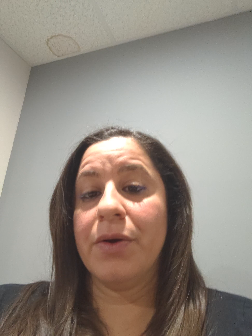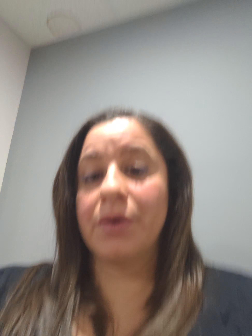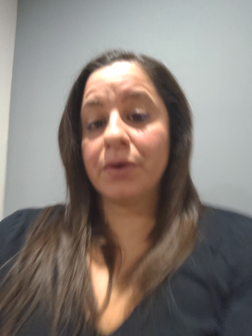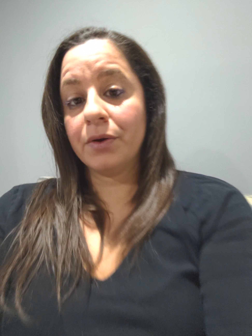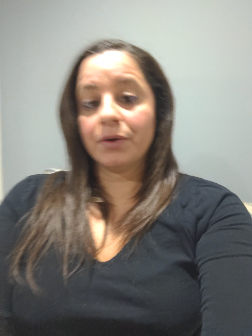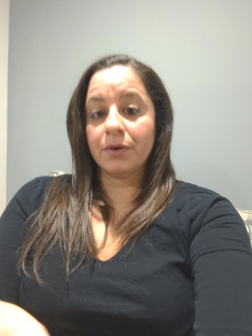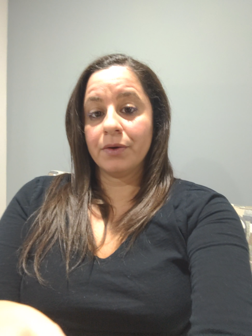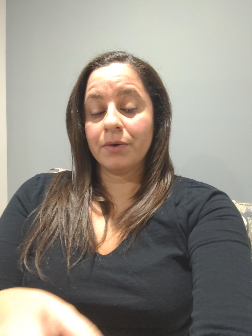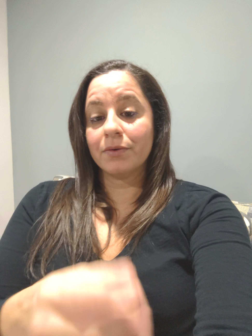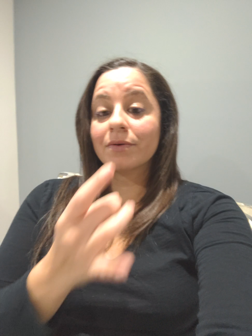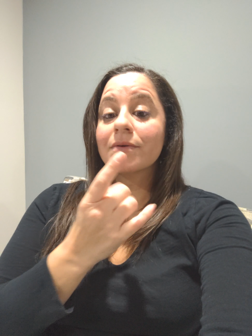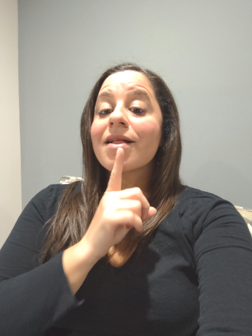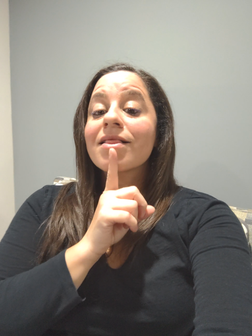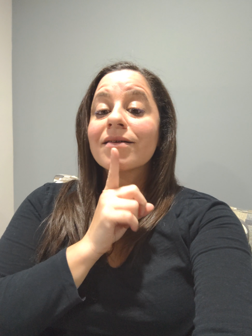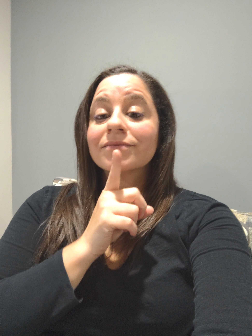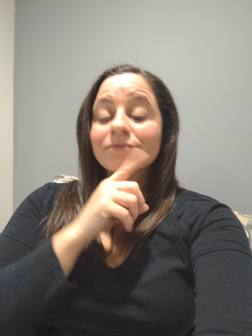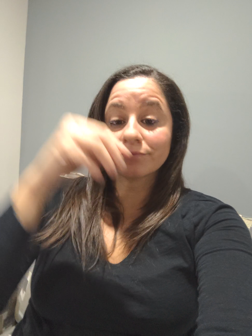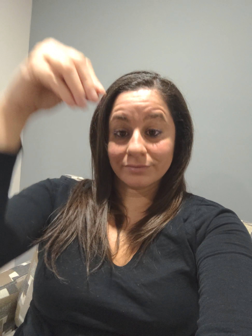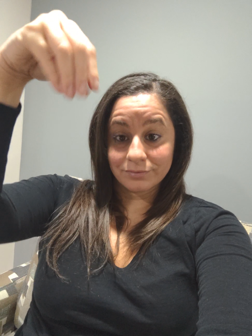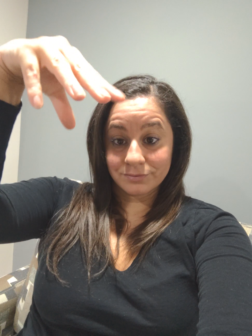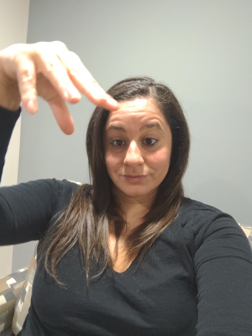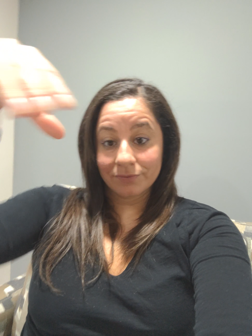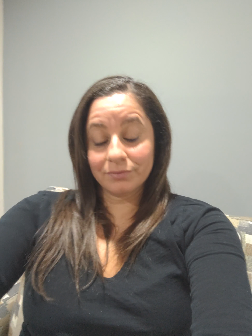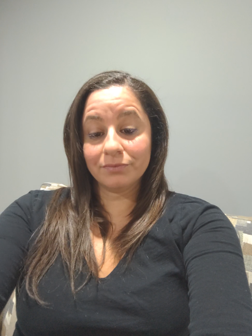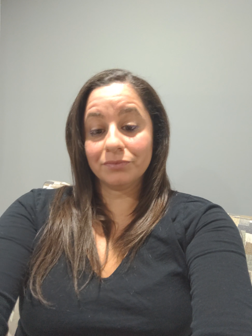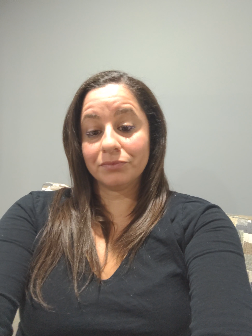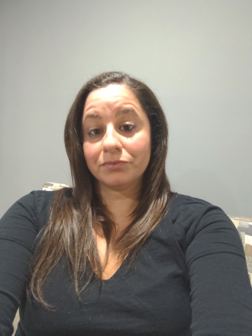lamp